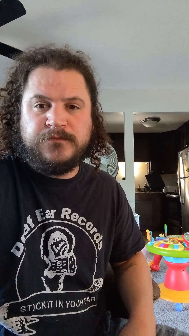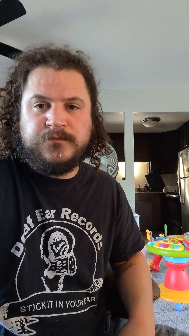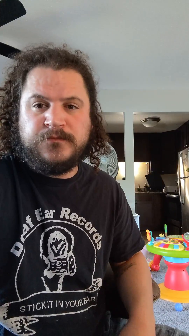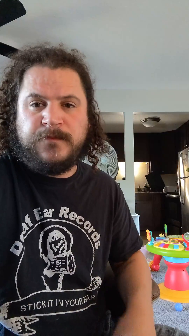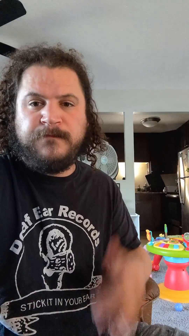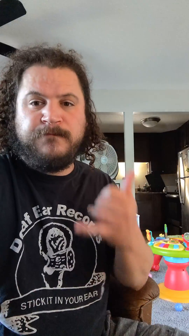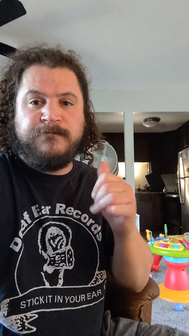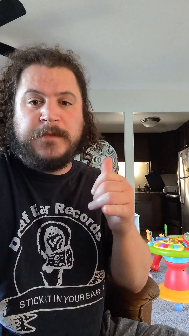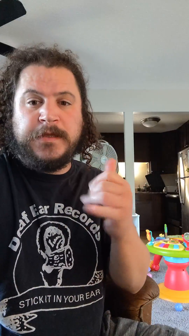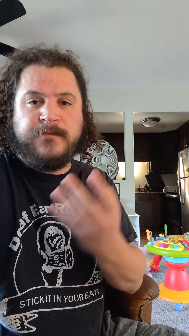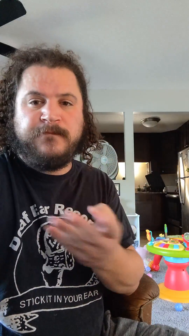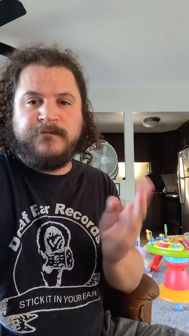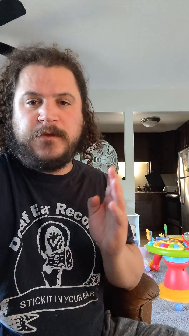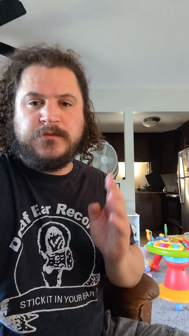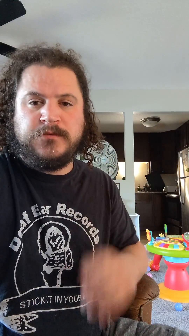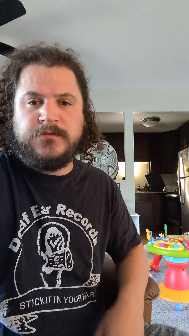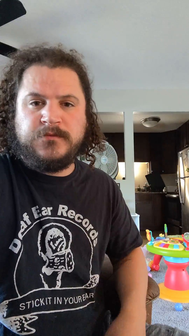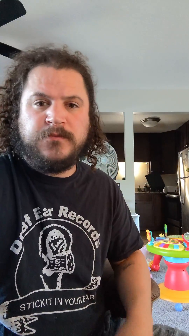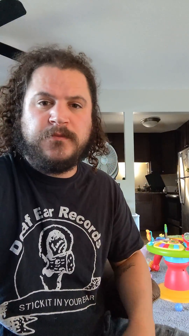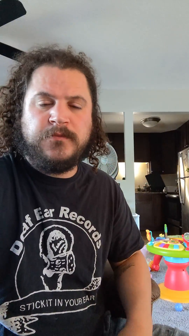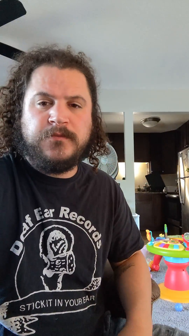playpen